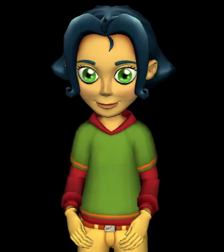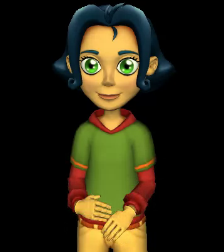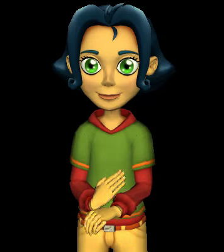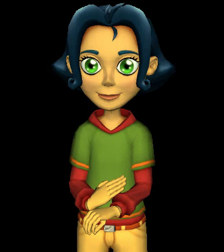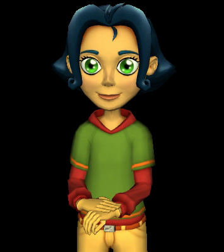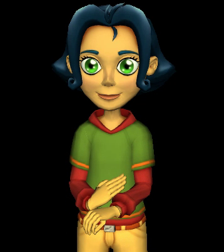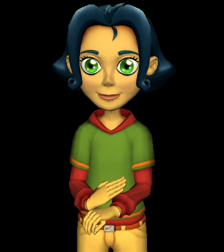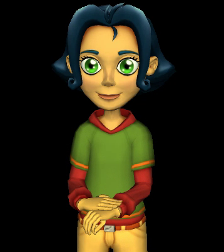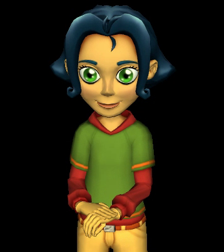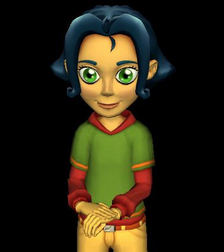تحذير